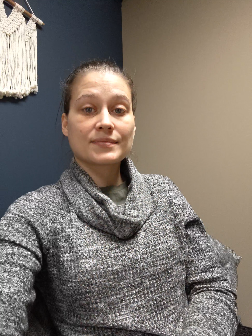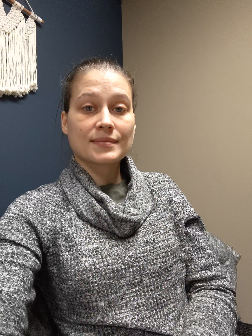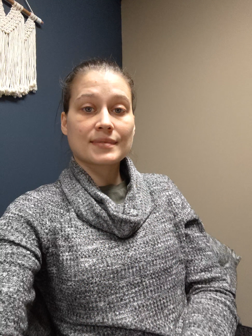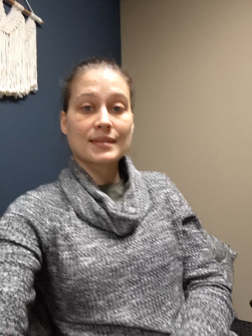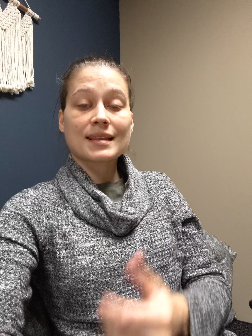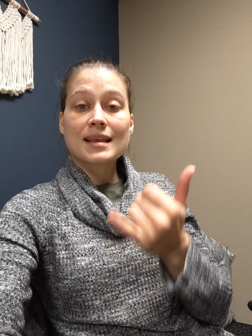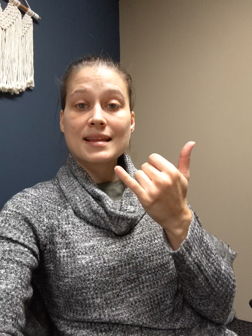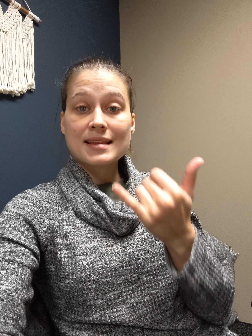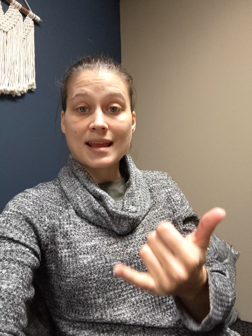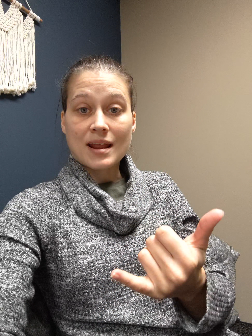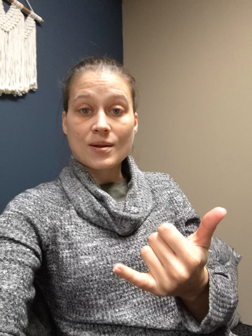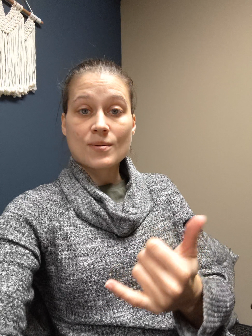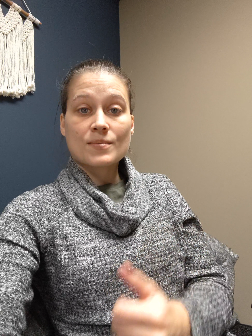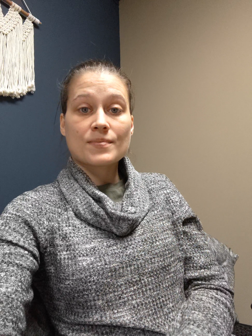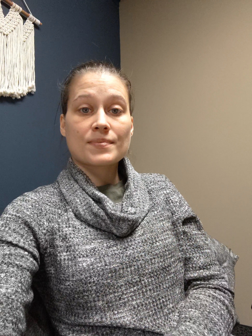now